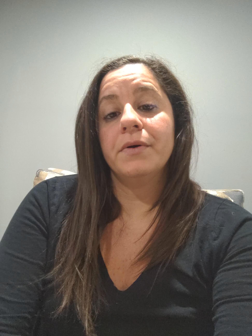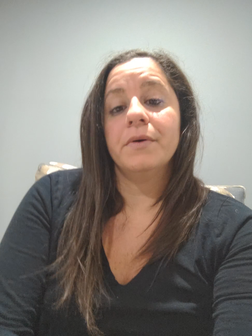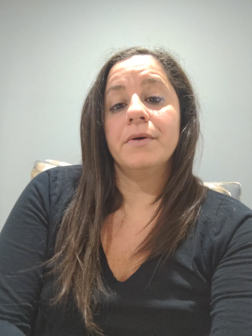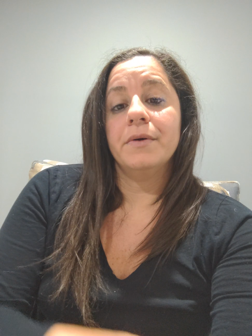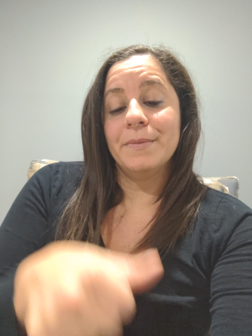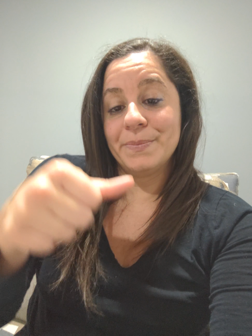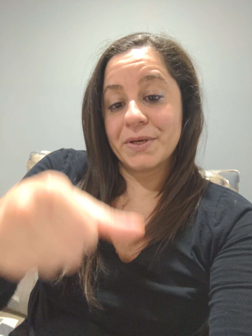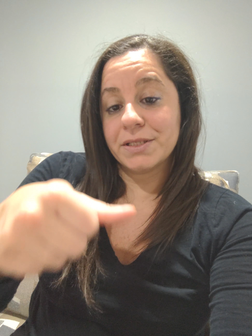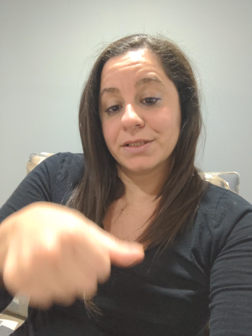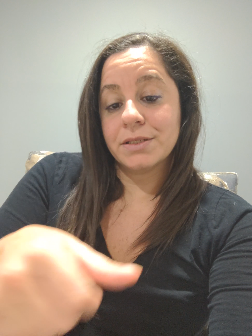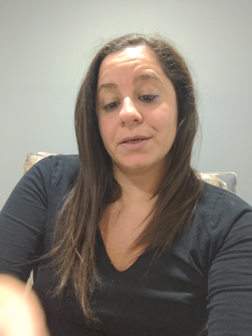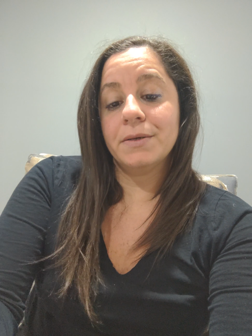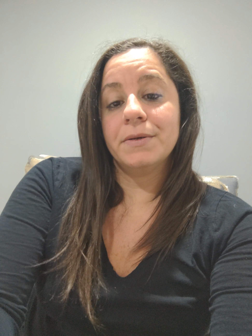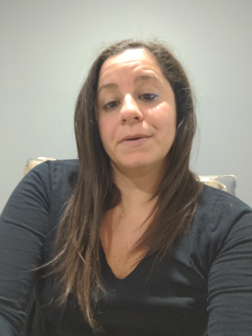puzzle